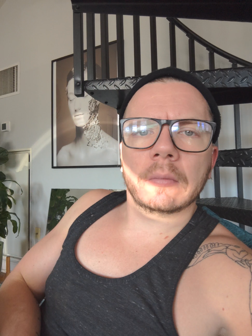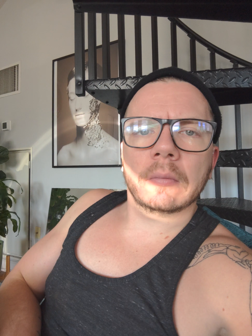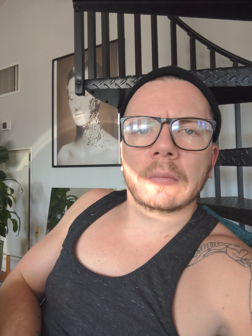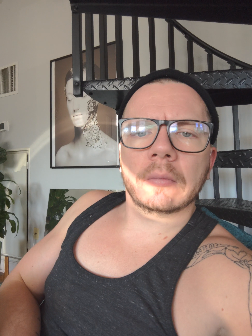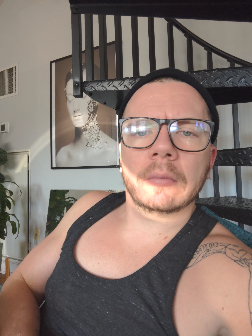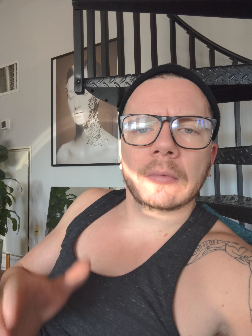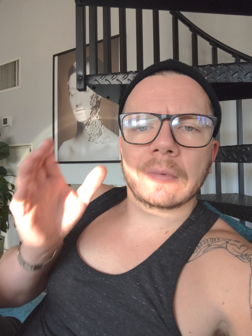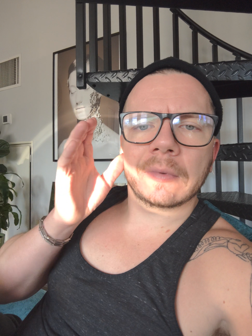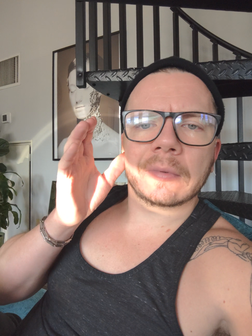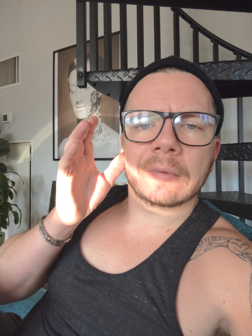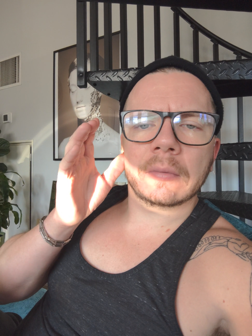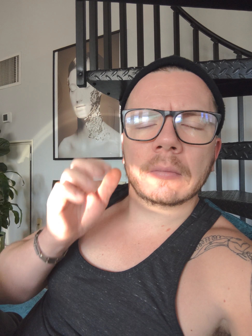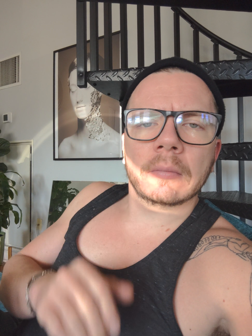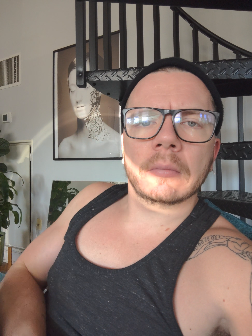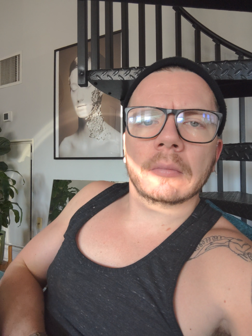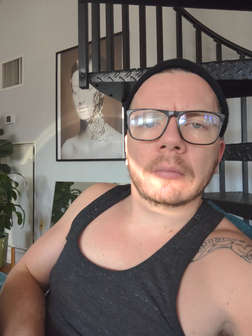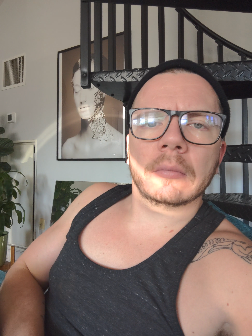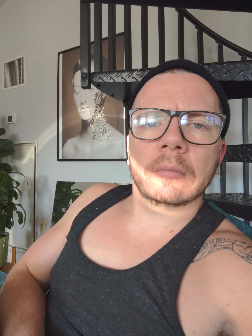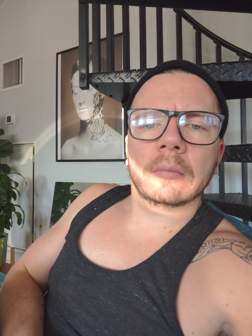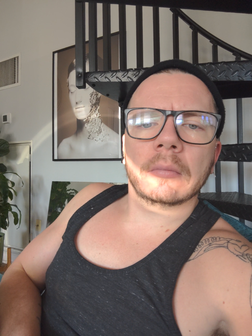listen